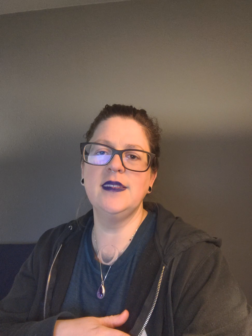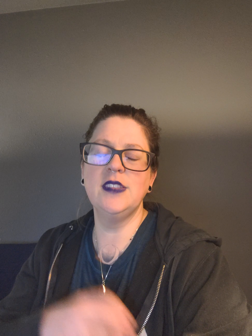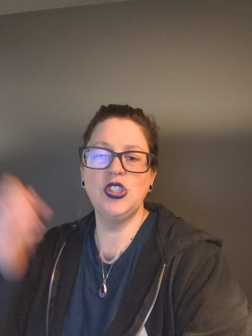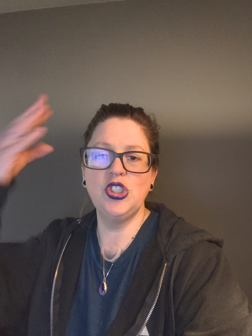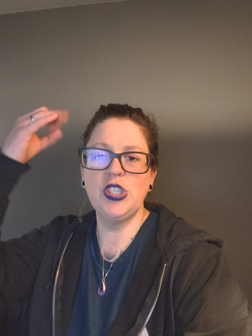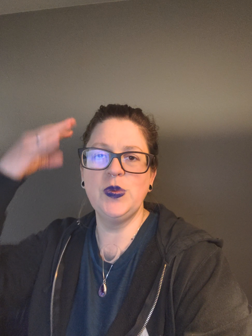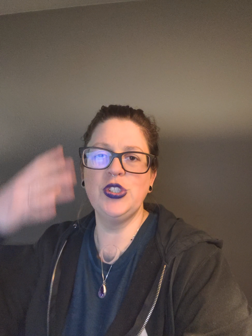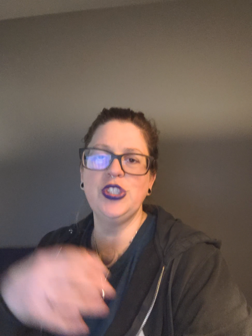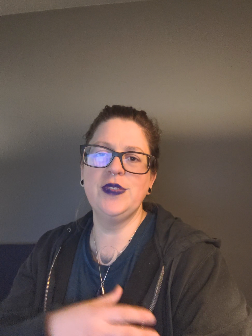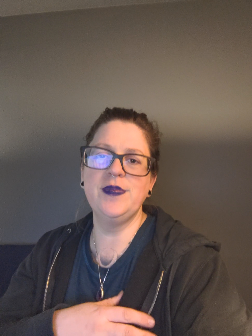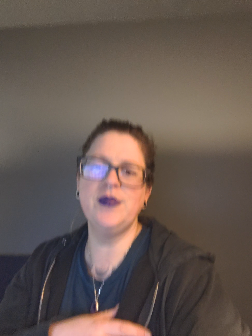shower